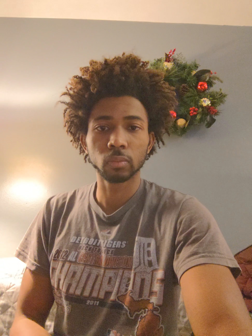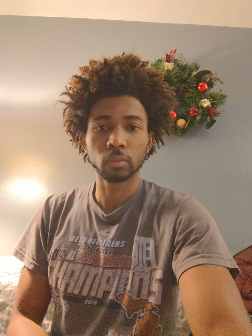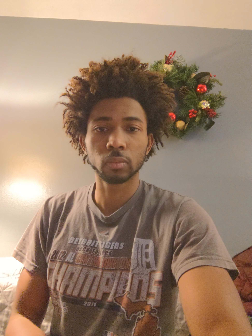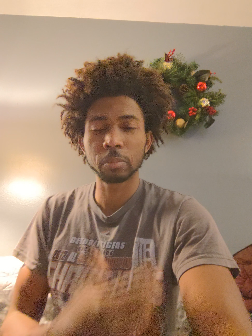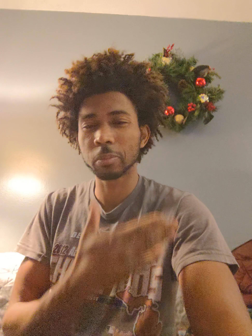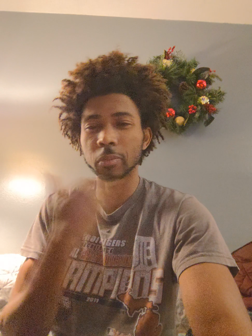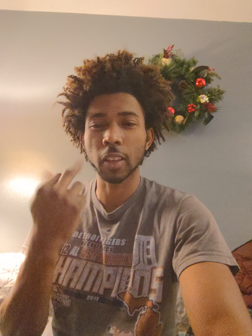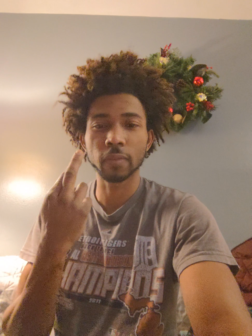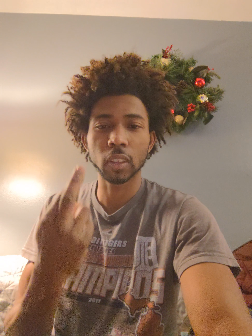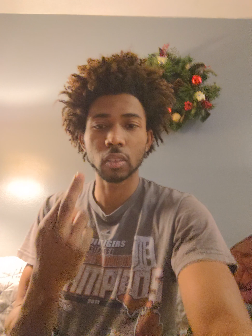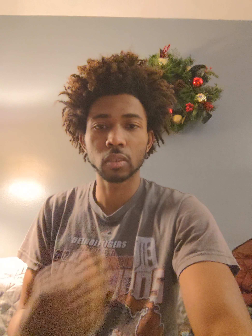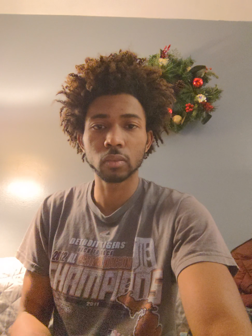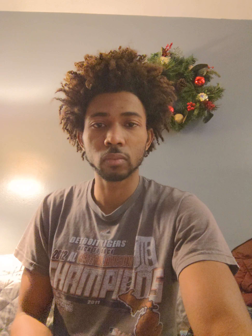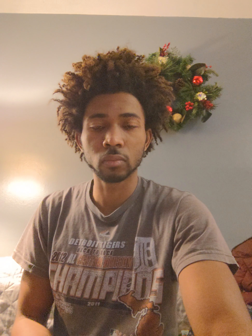beside